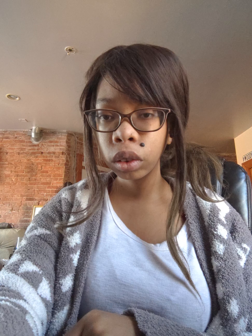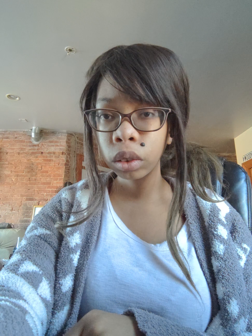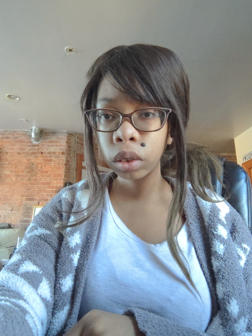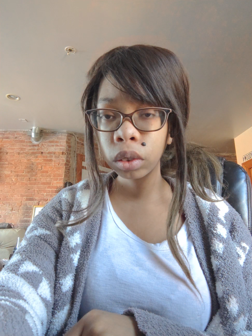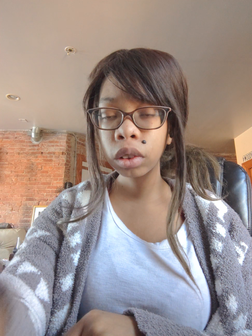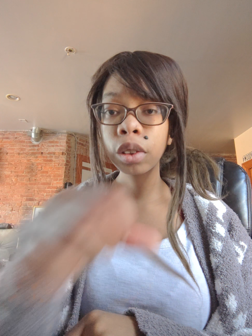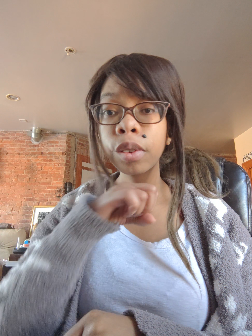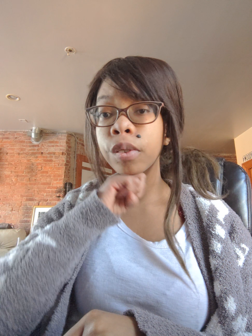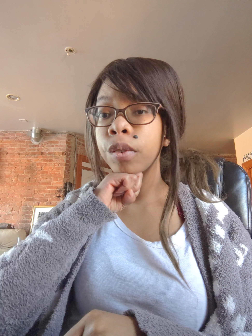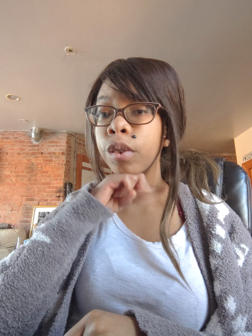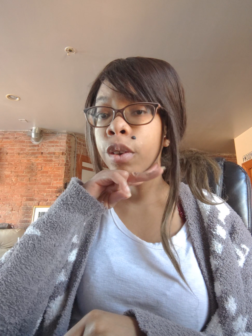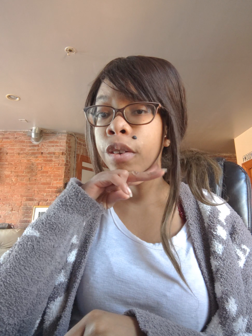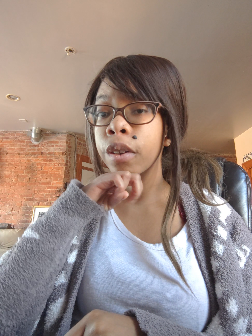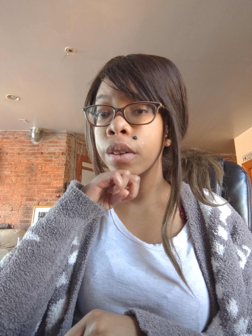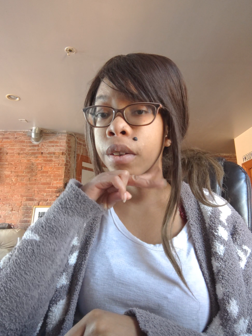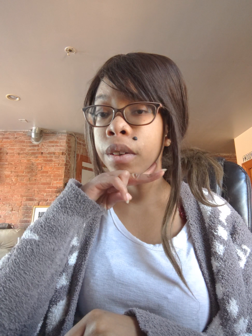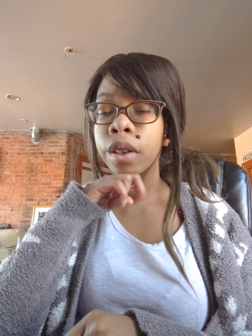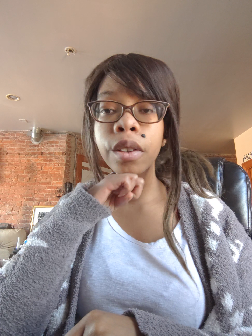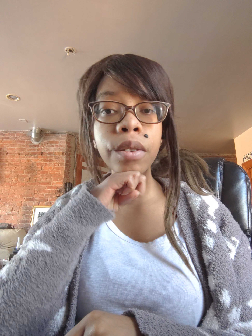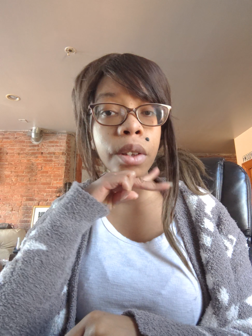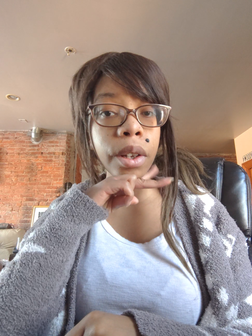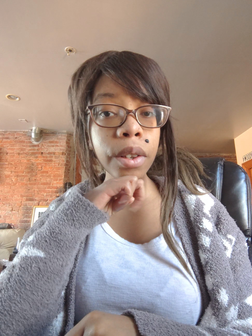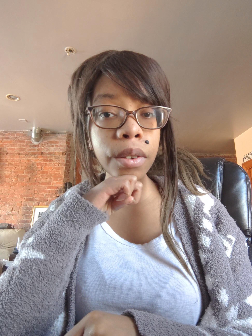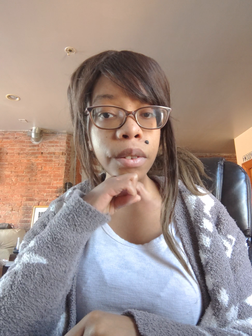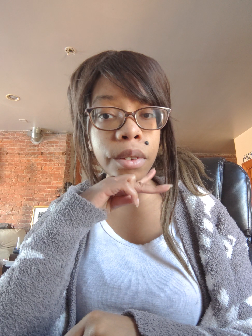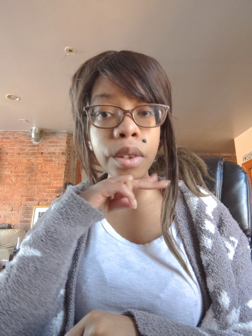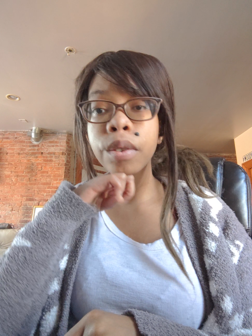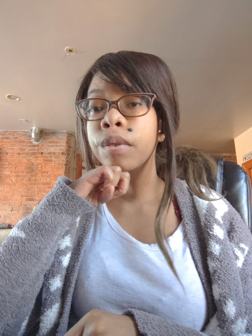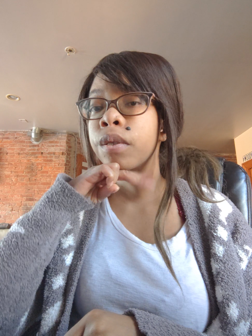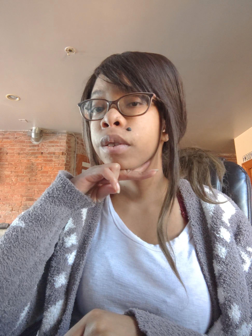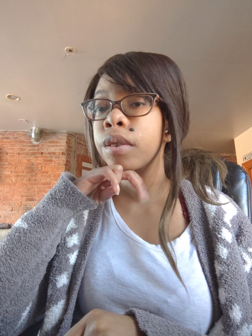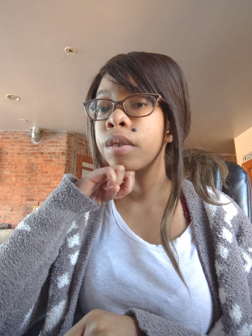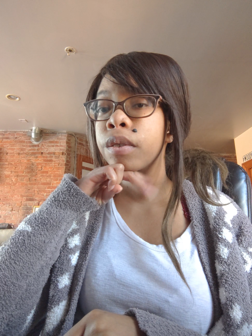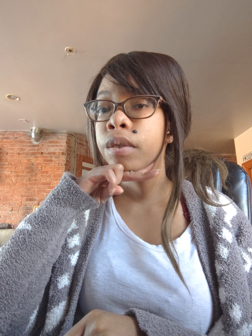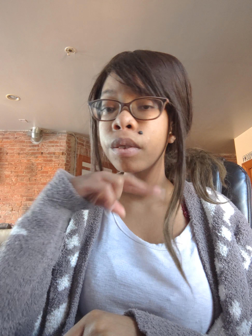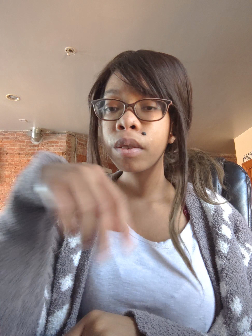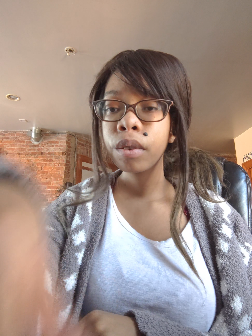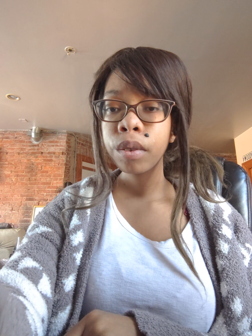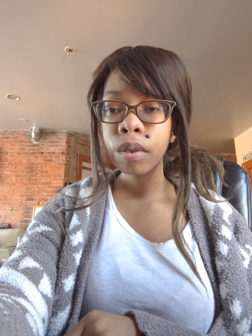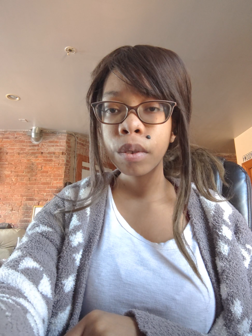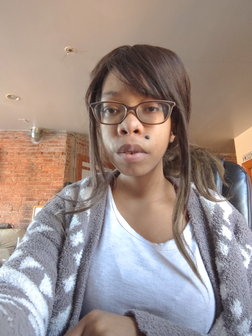frog